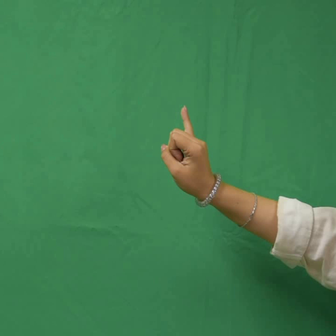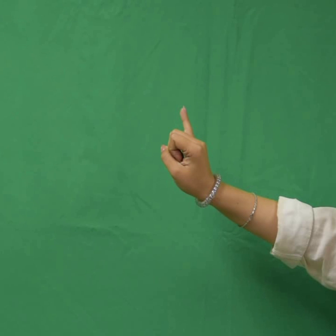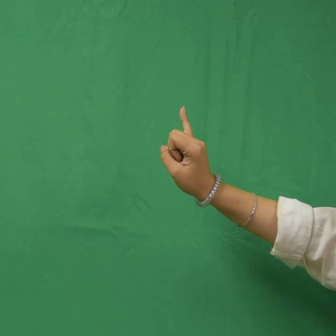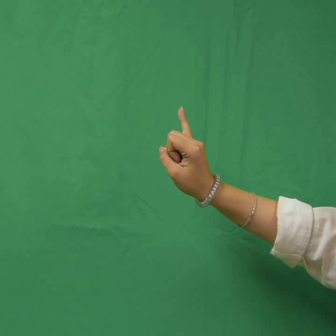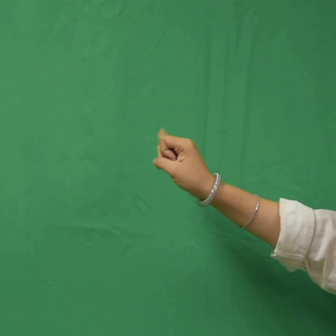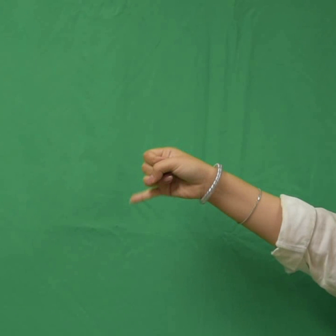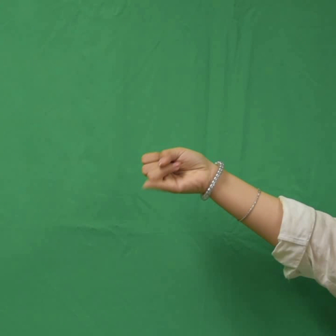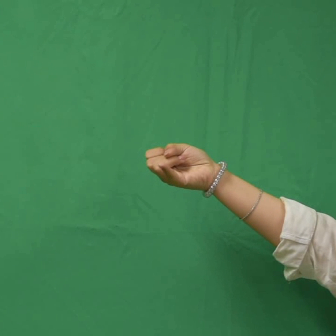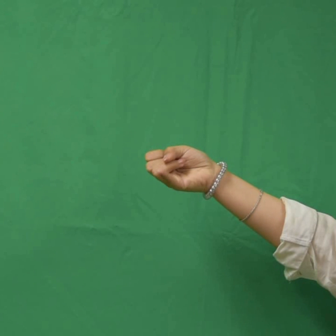J